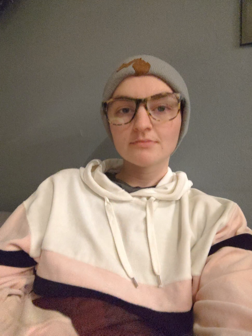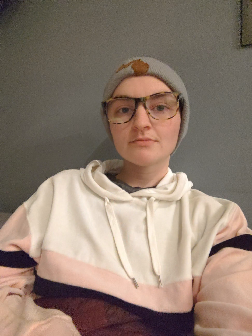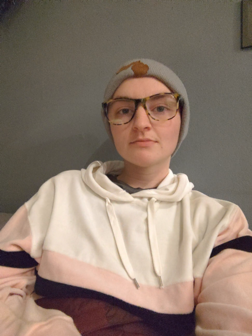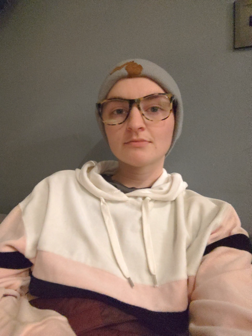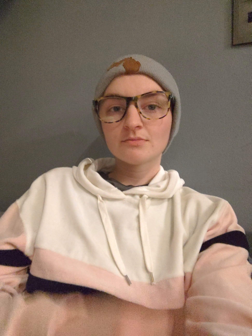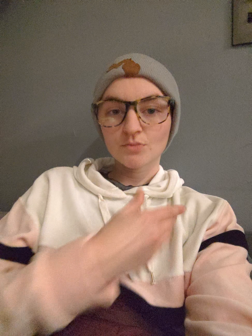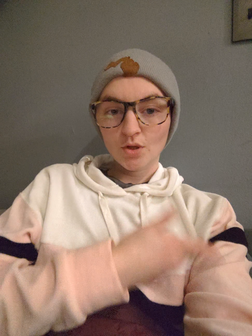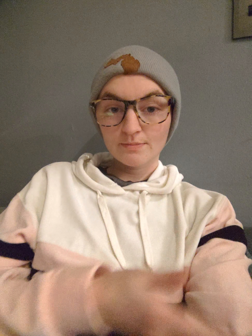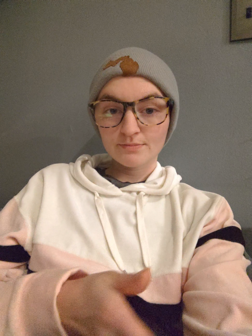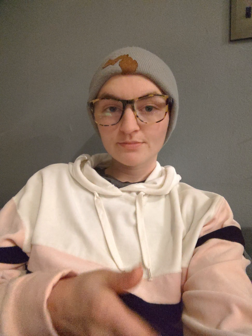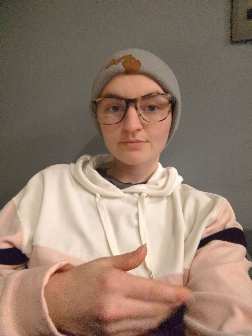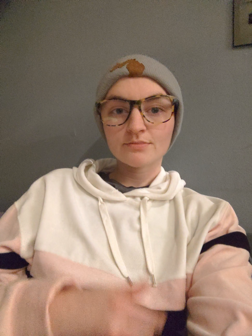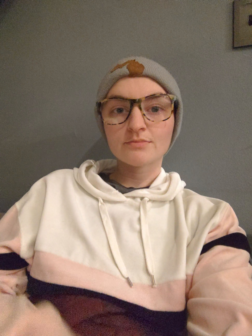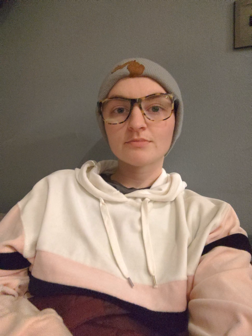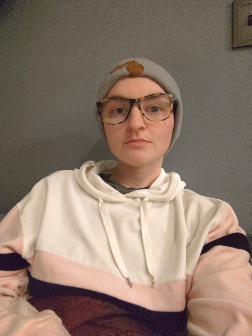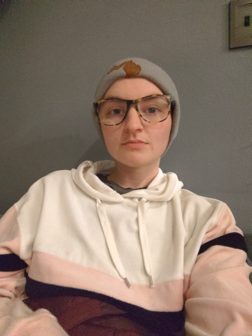arm